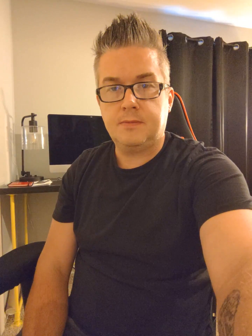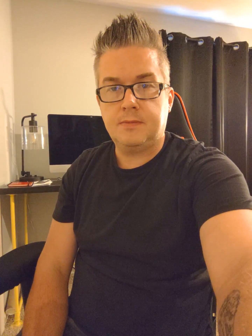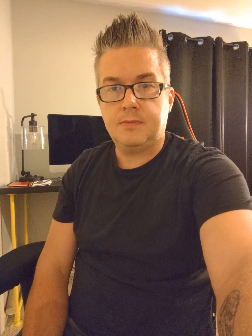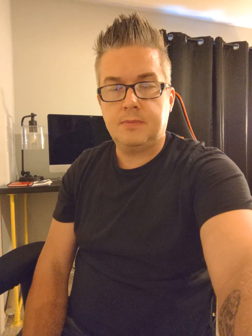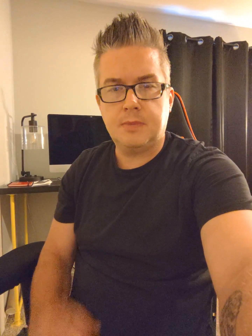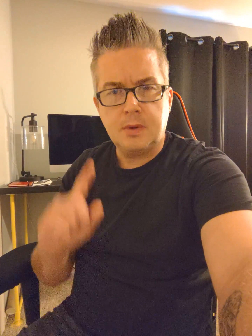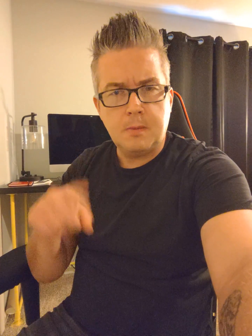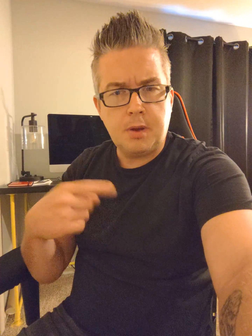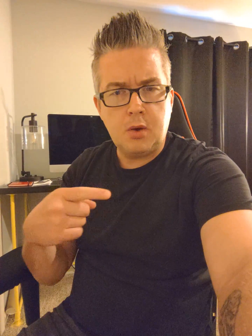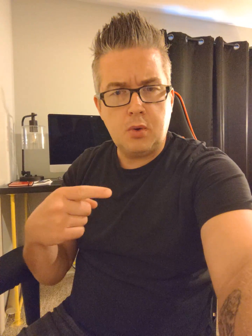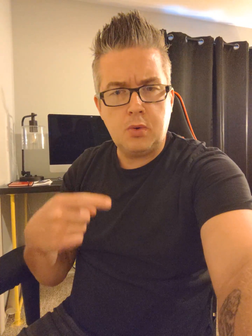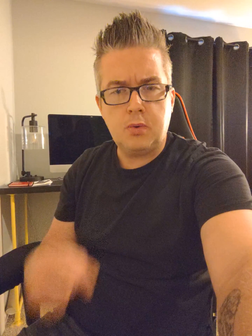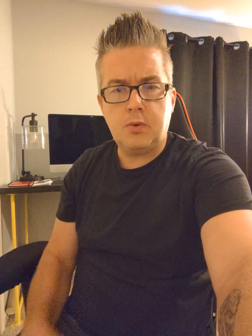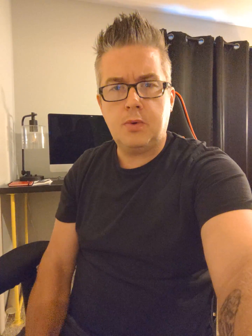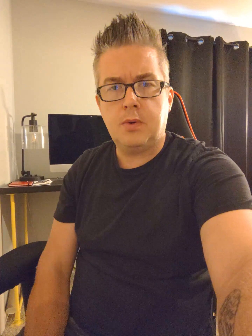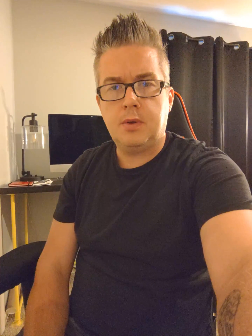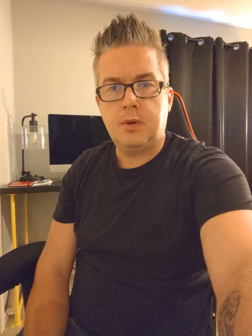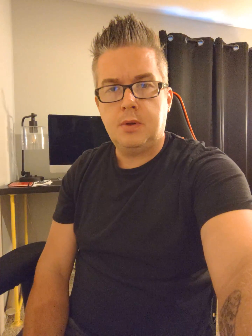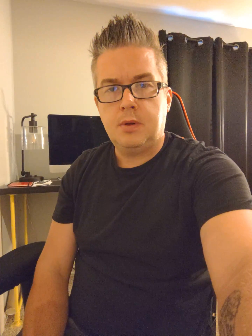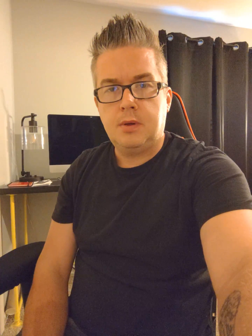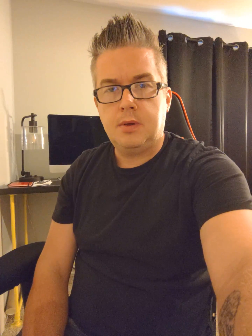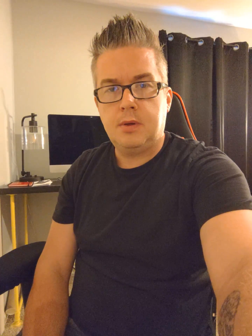about